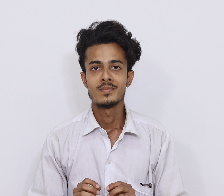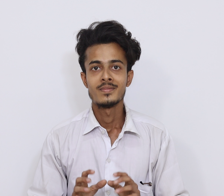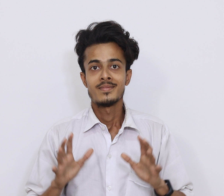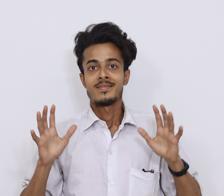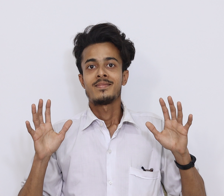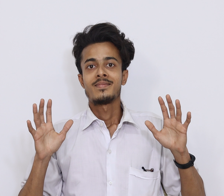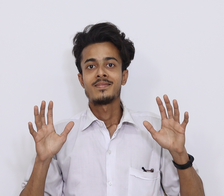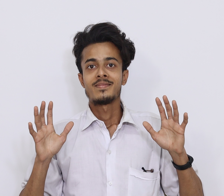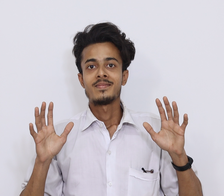scared